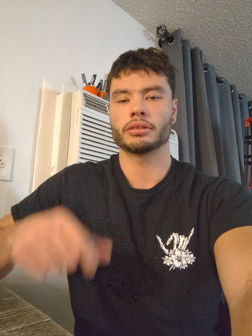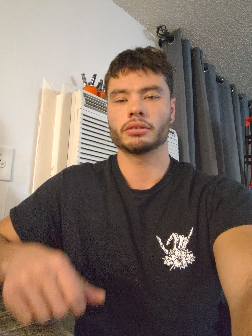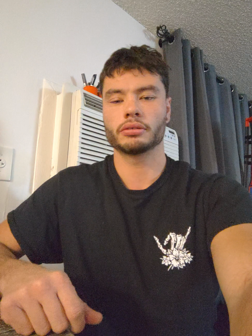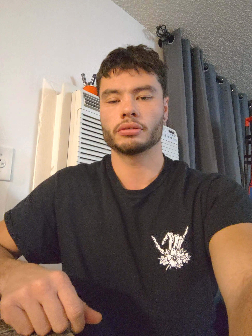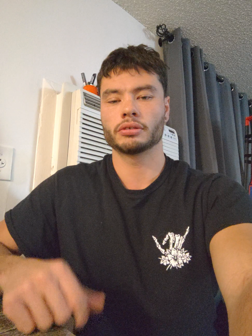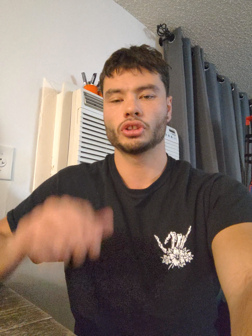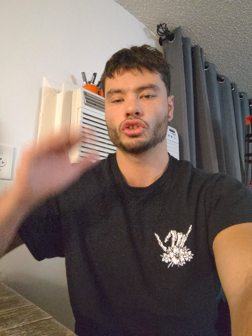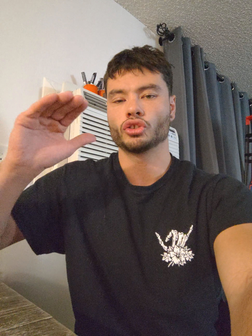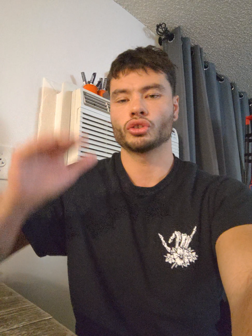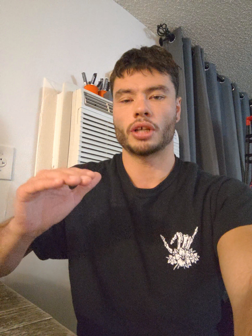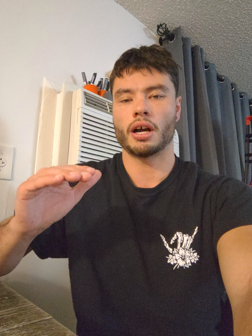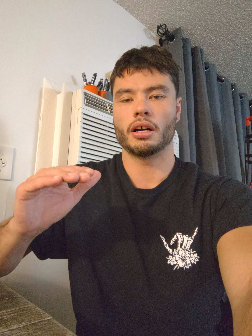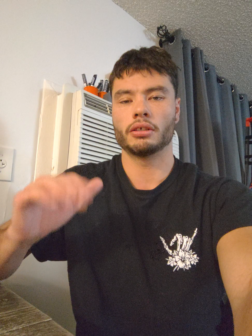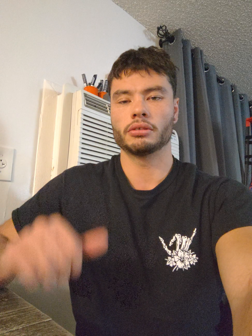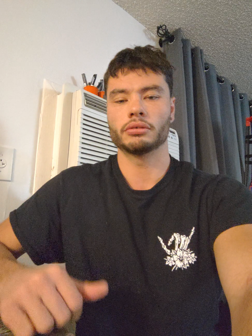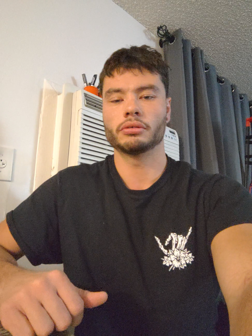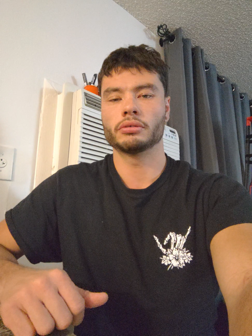child